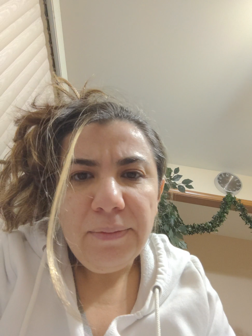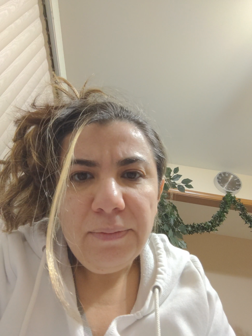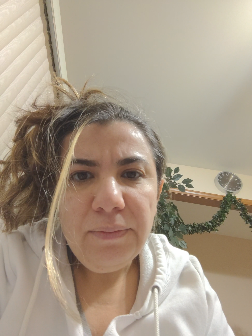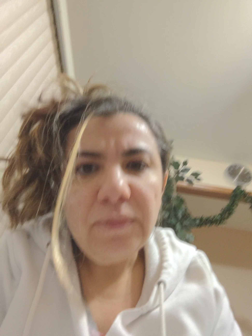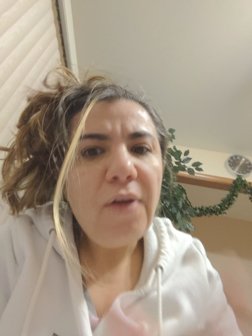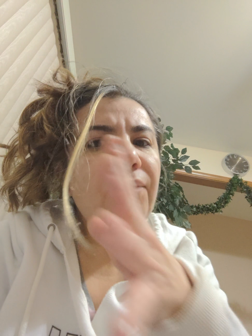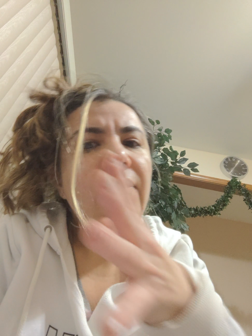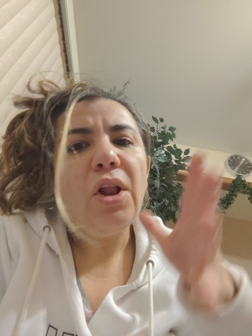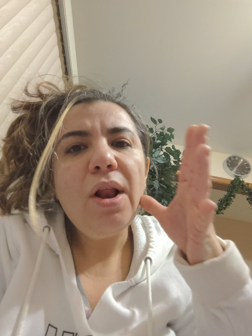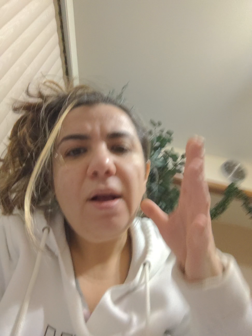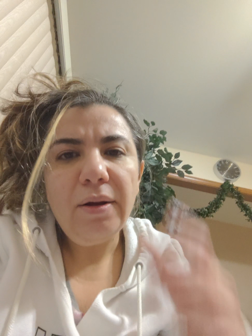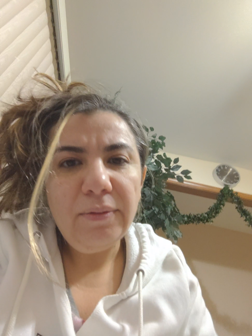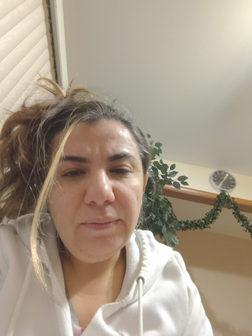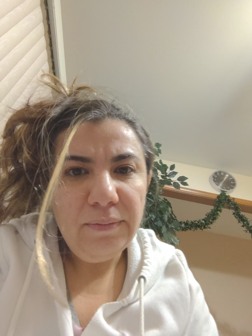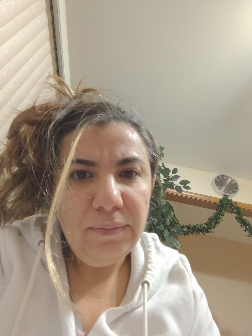farm